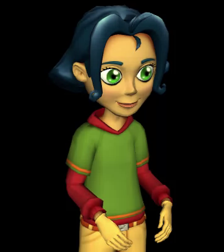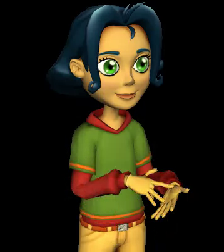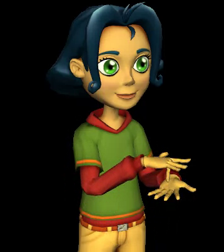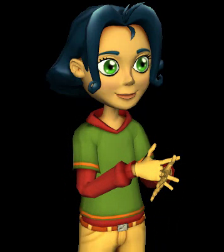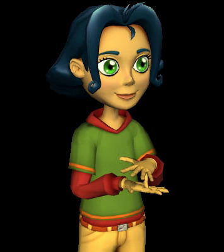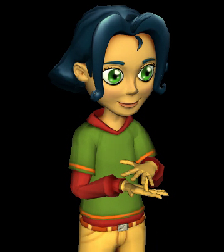كل شيء